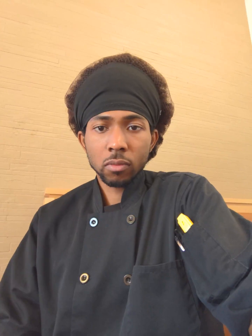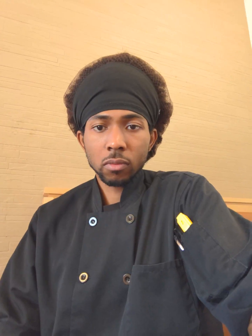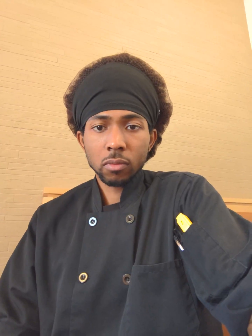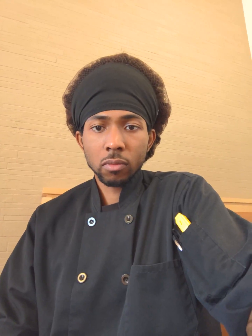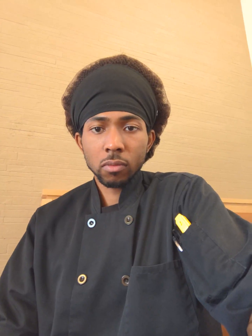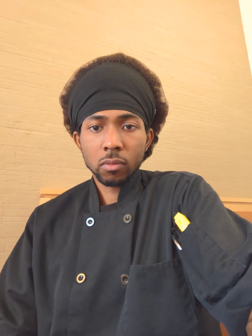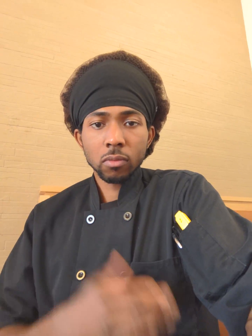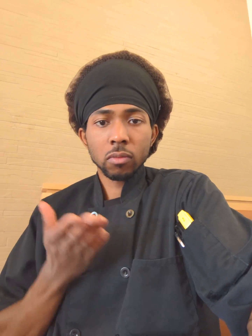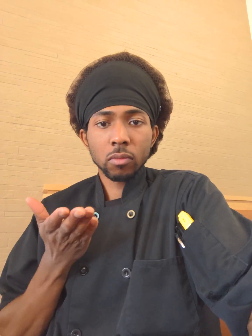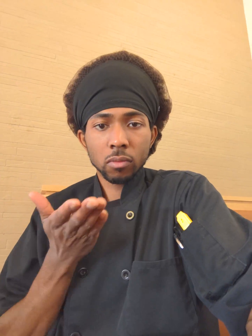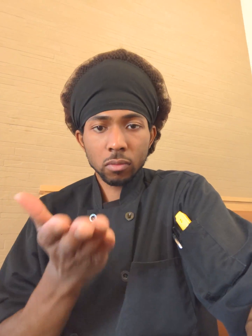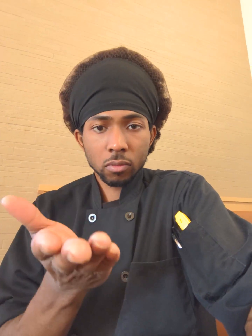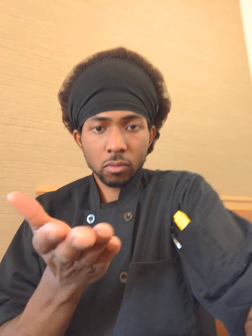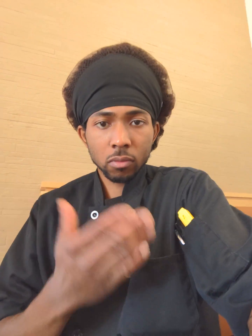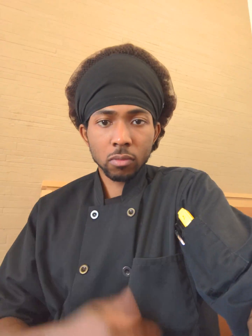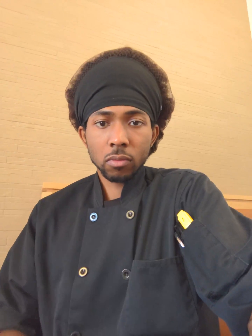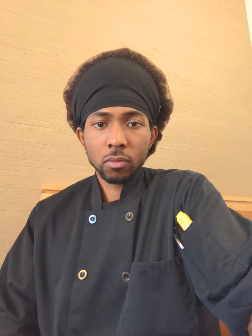oven